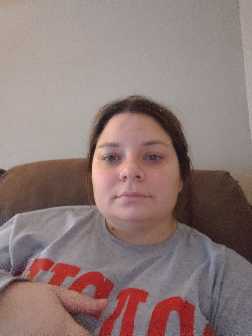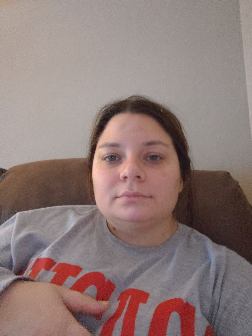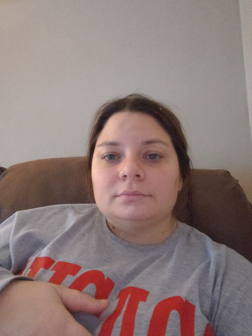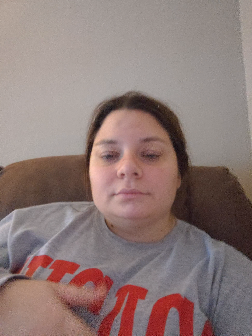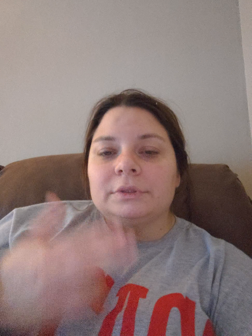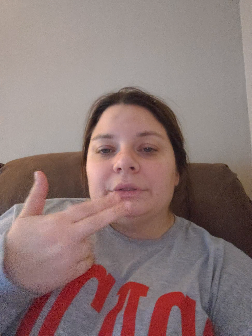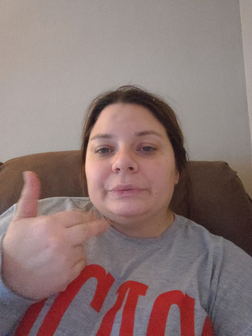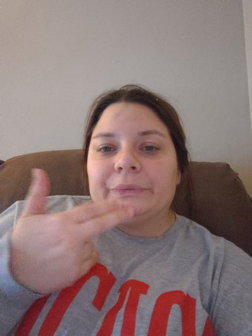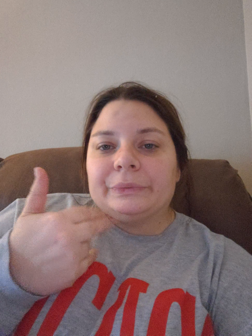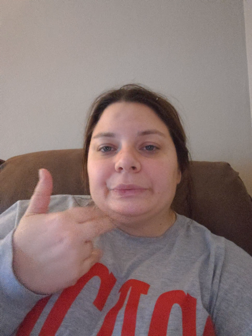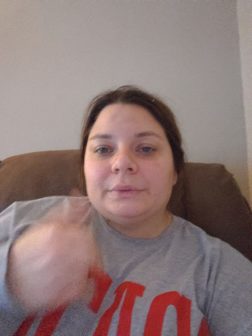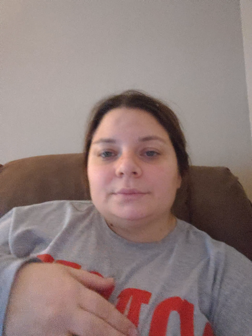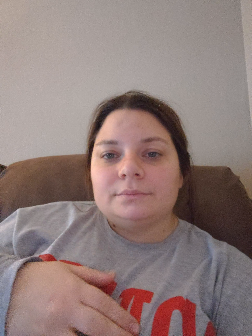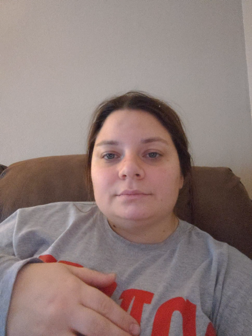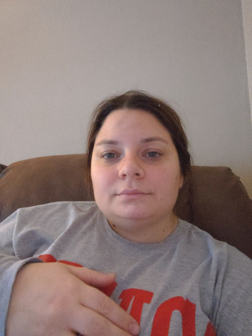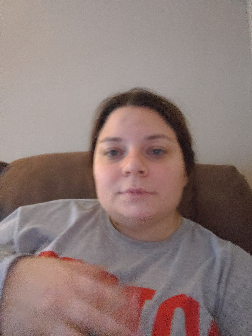cute